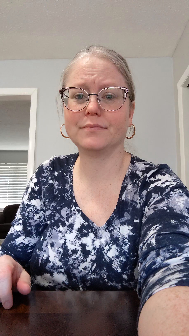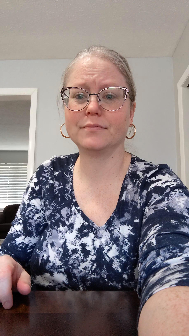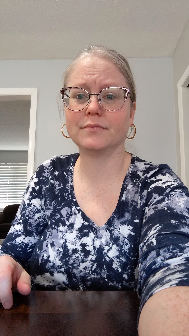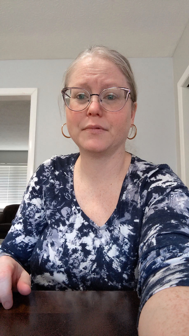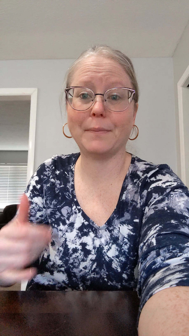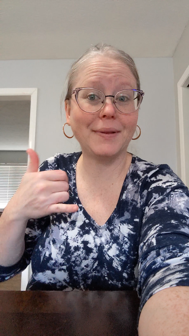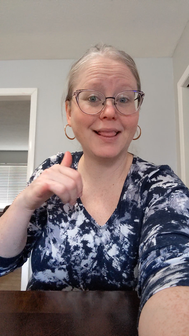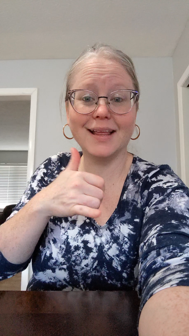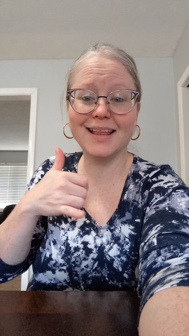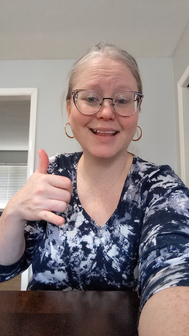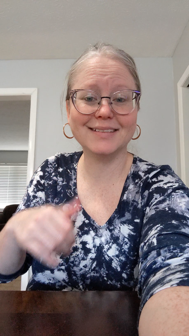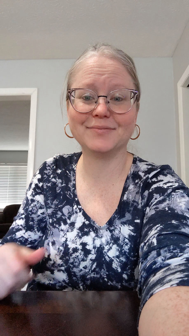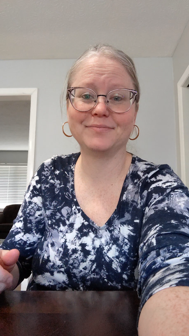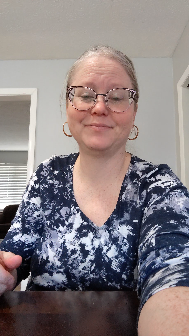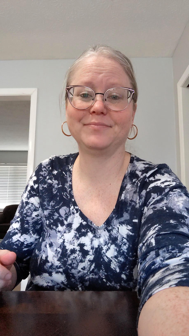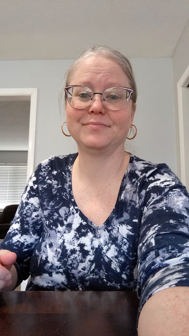play